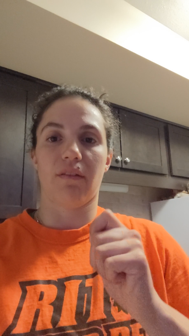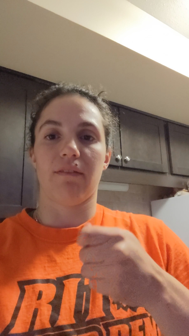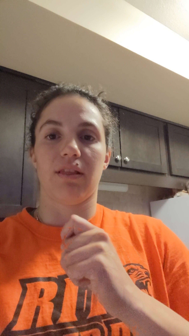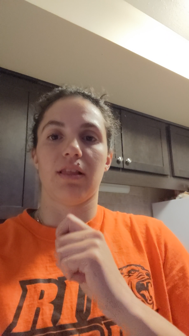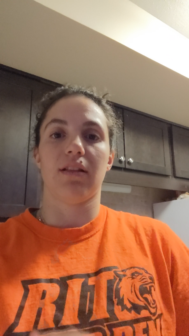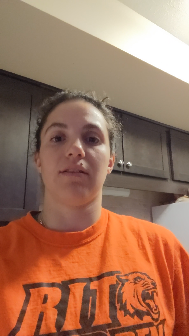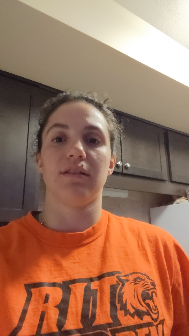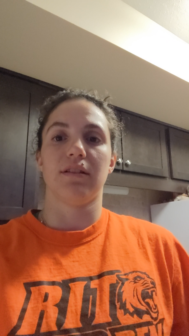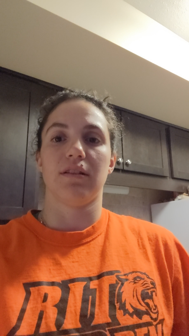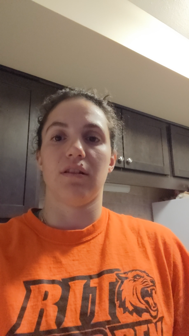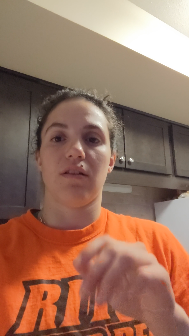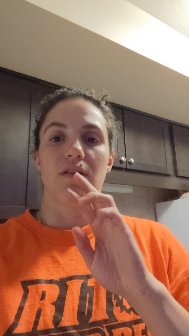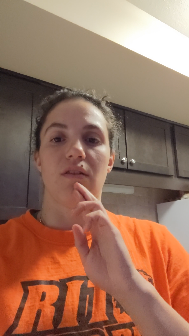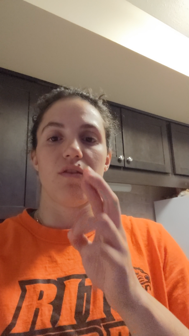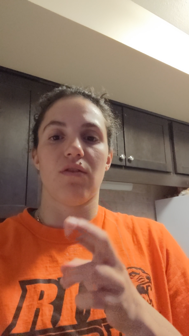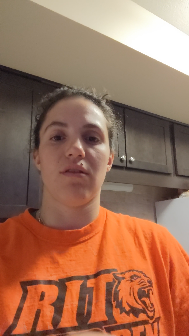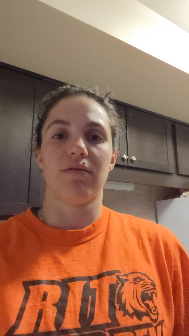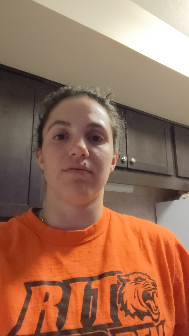are